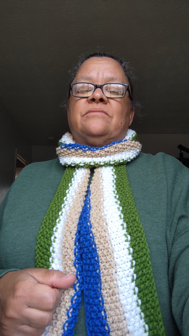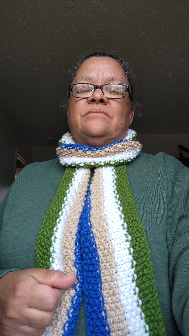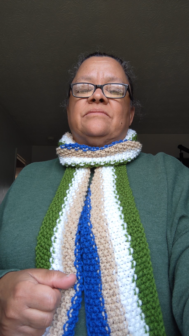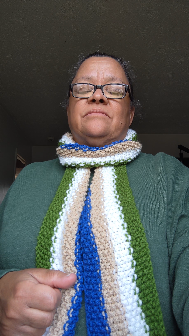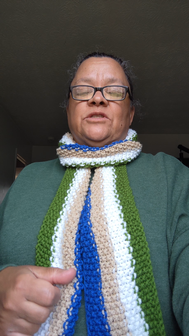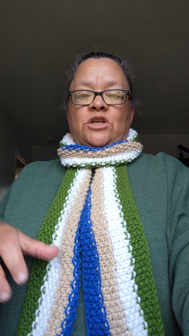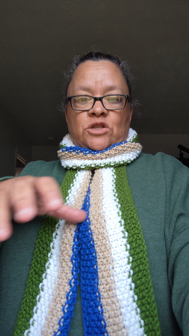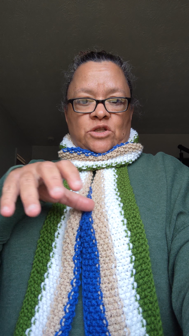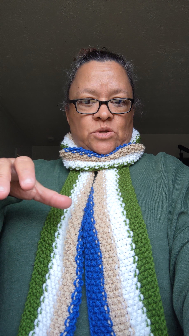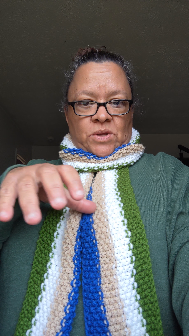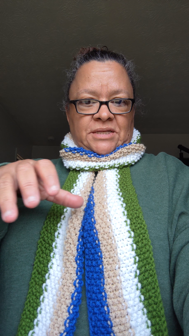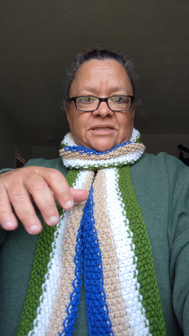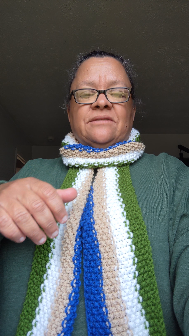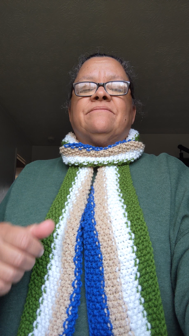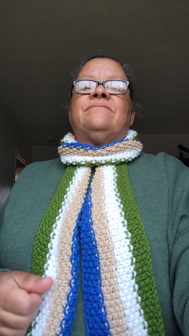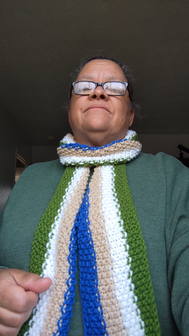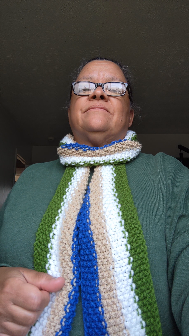does